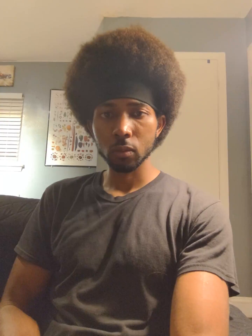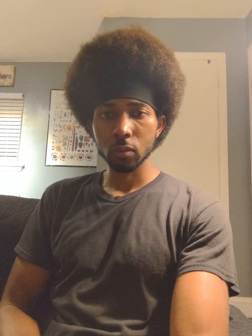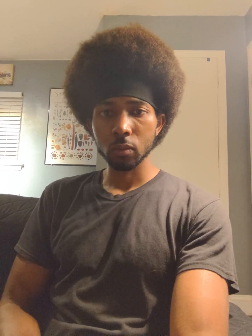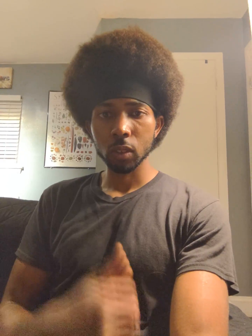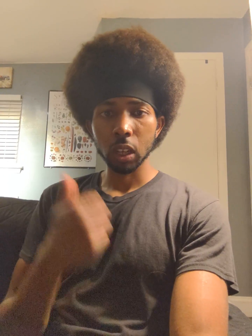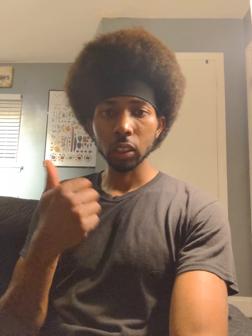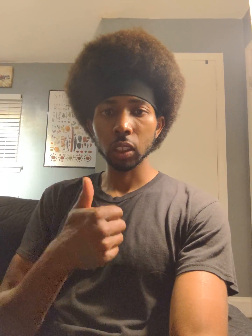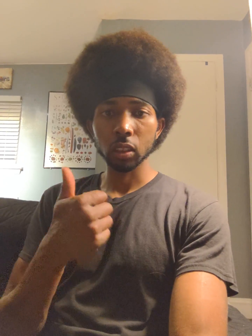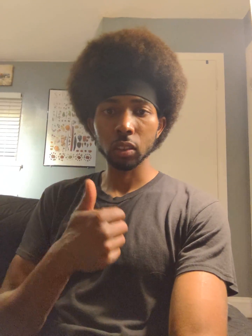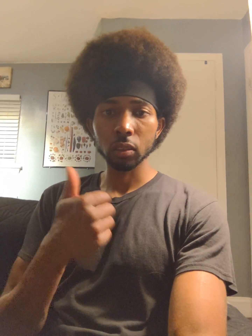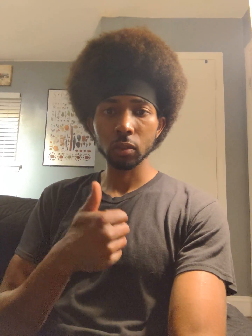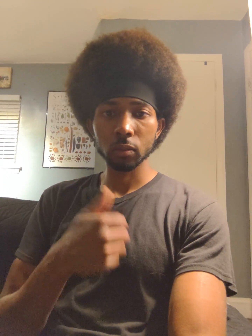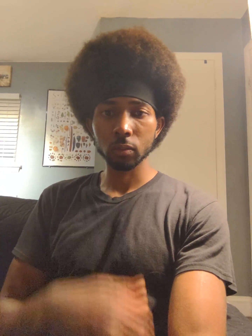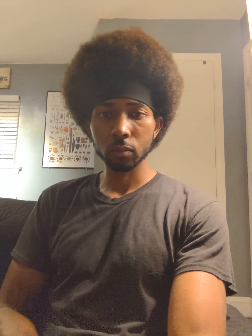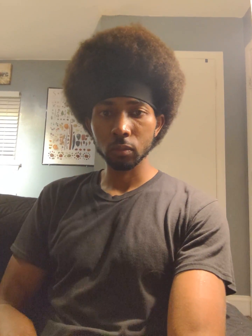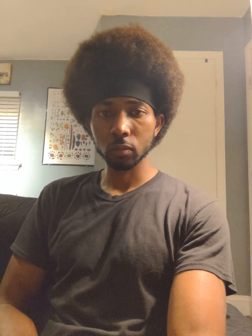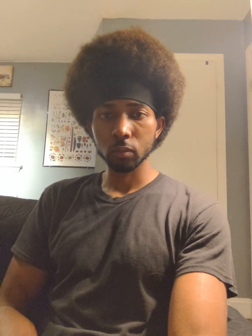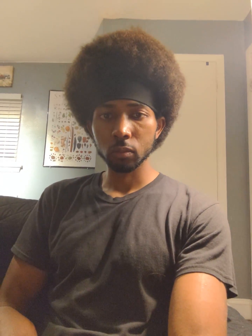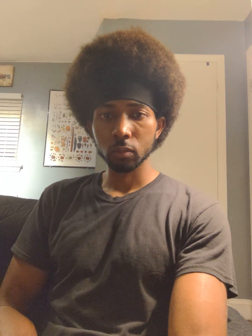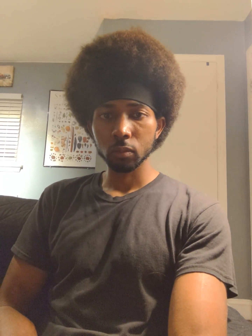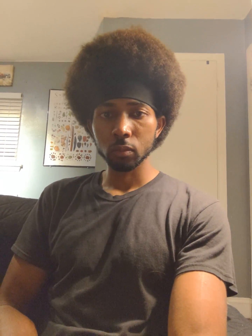game